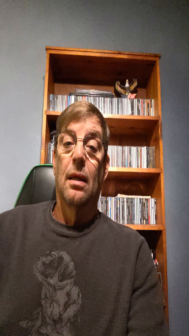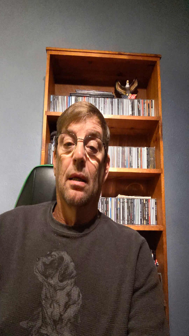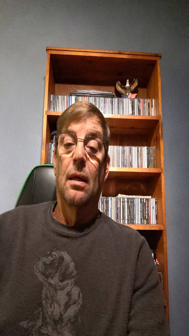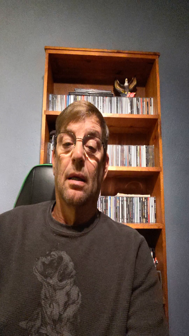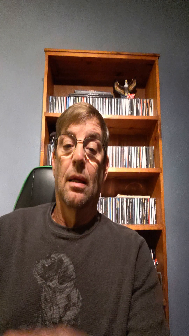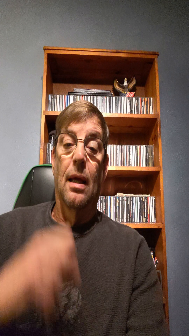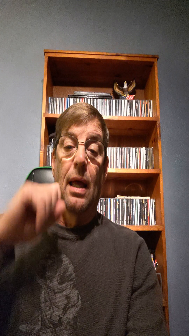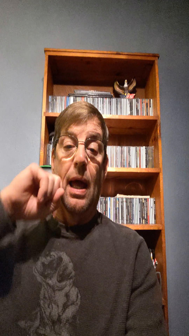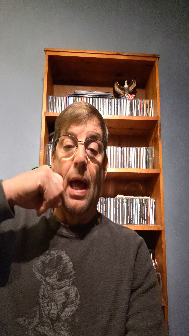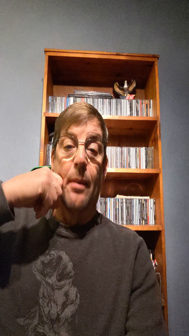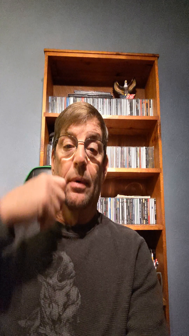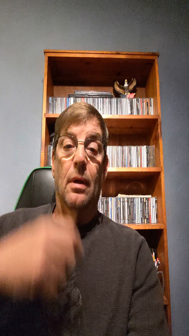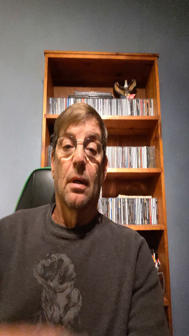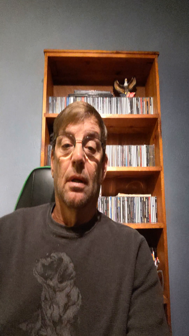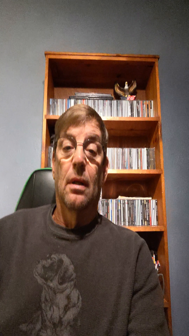apple